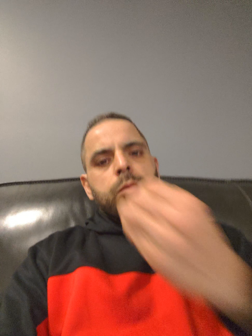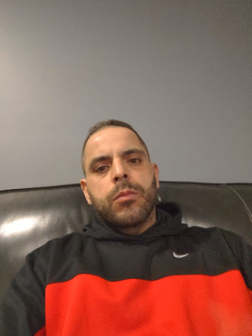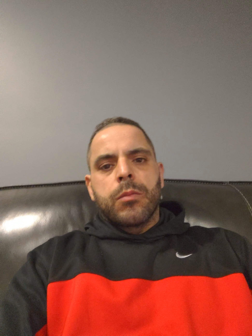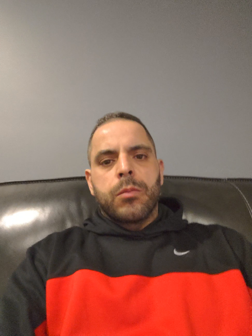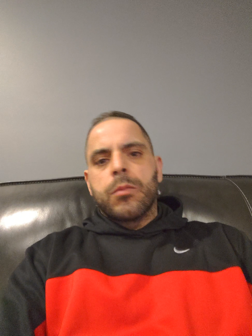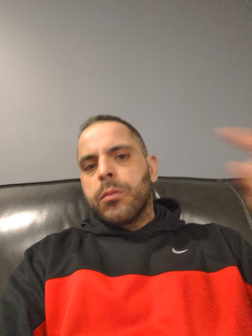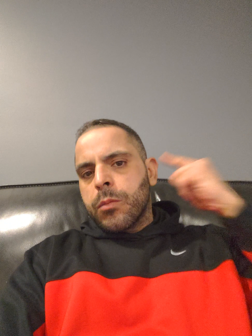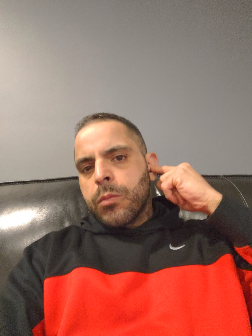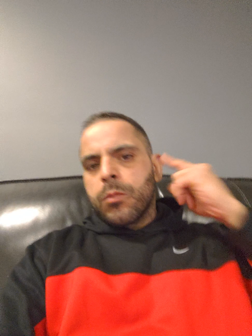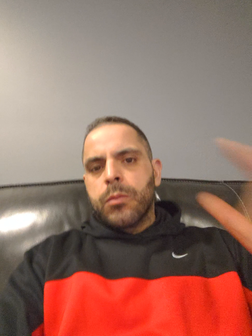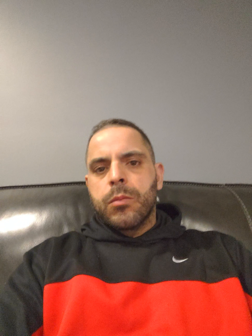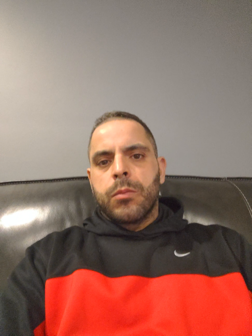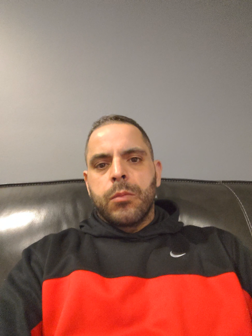ear